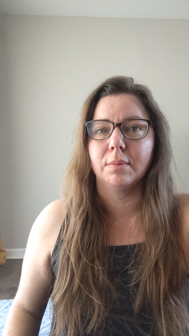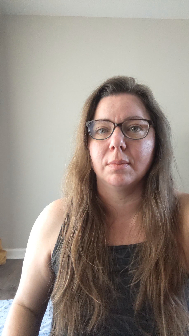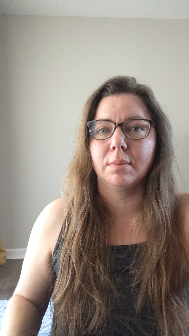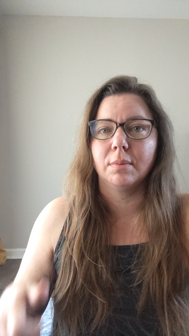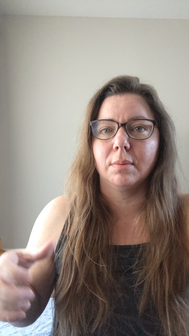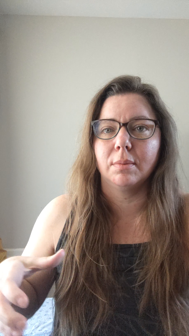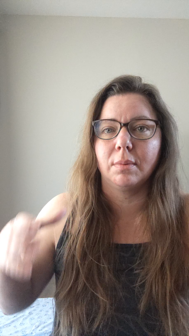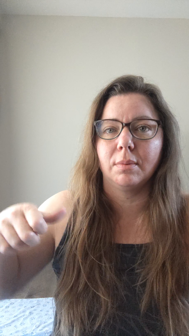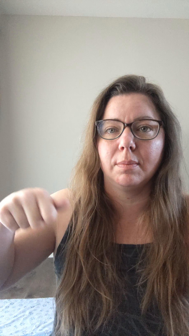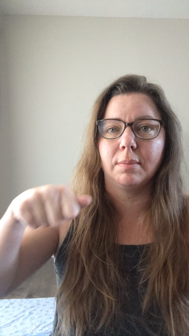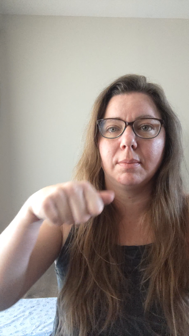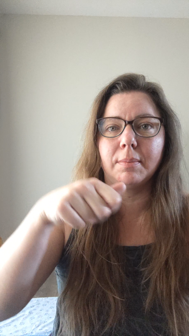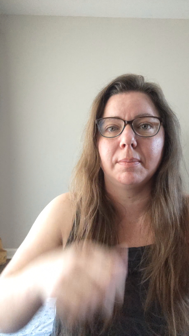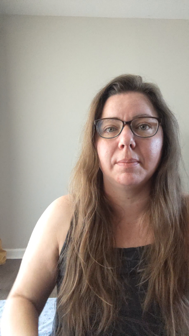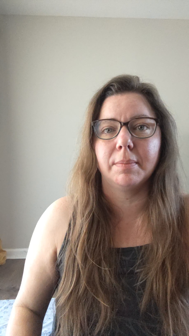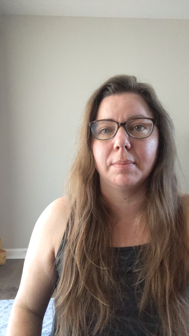bucket